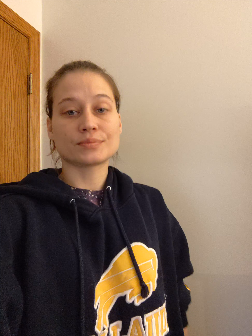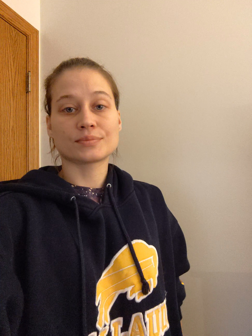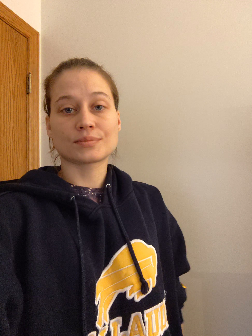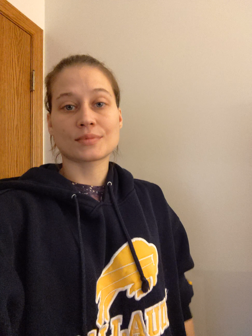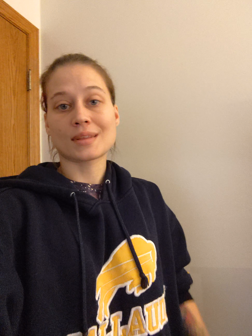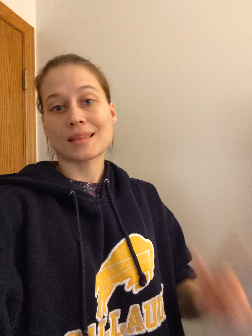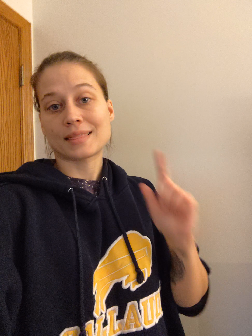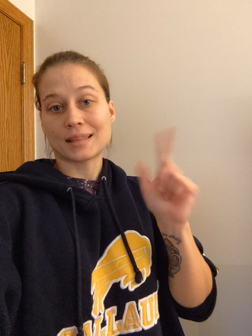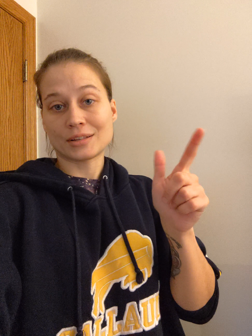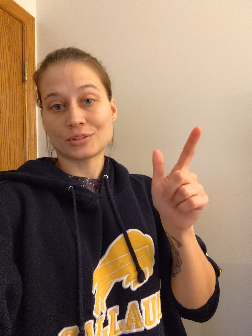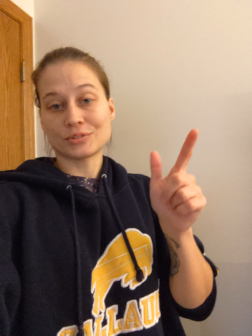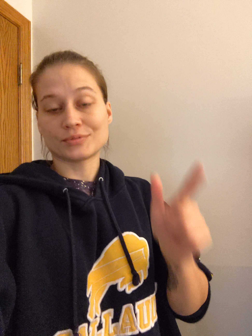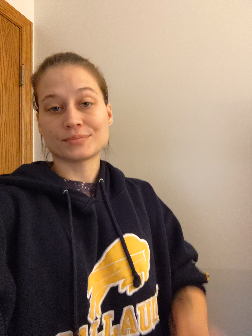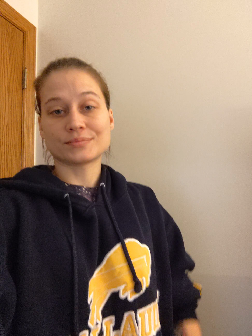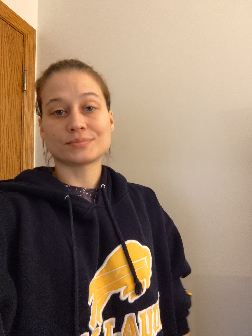later